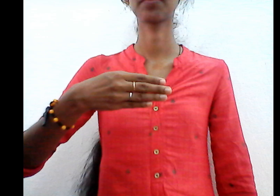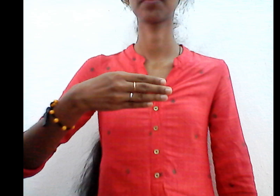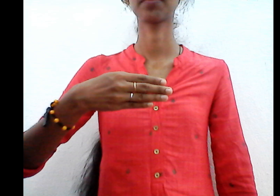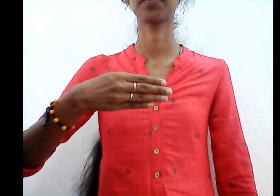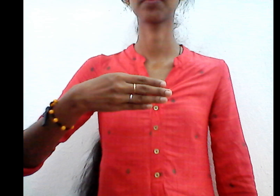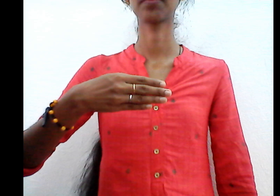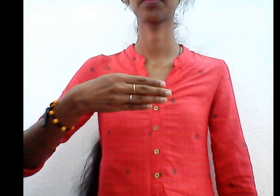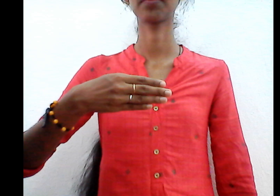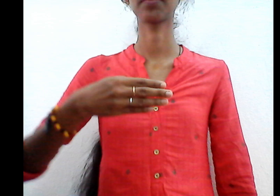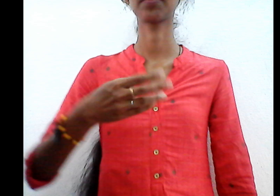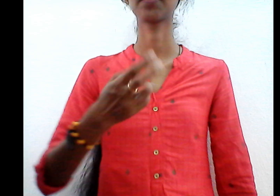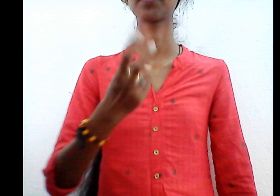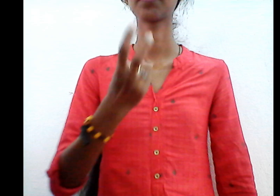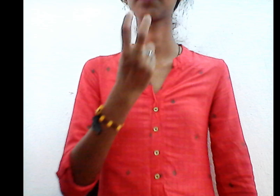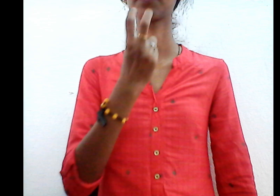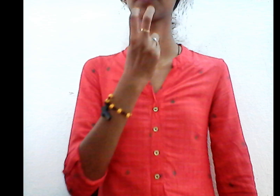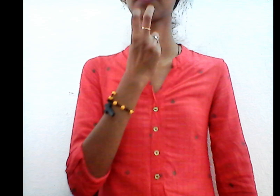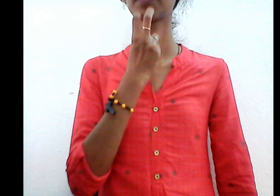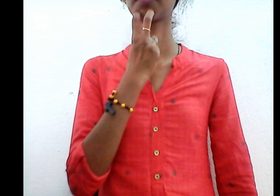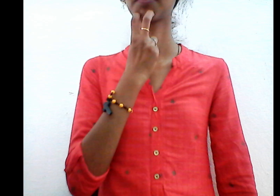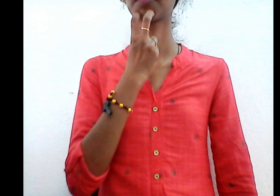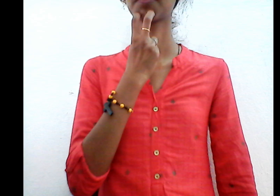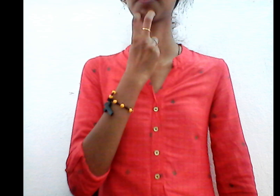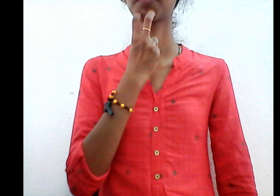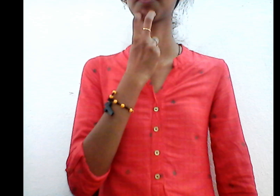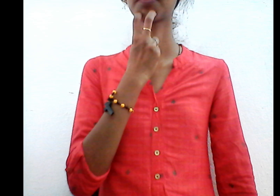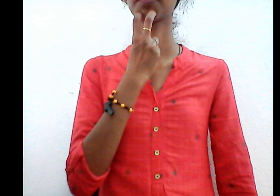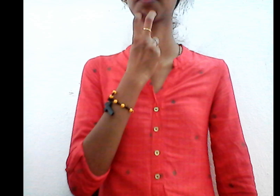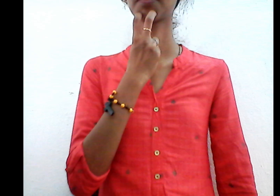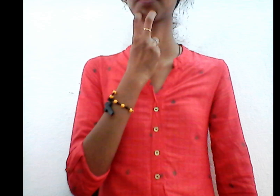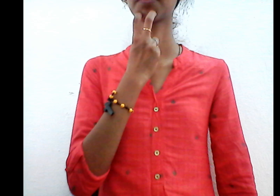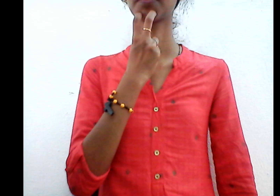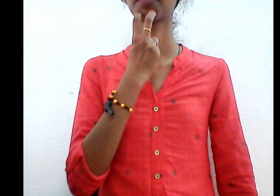അഃ